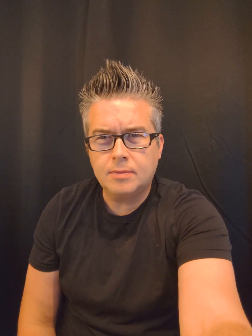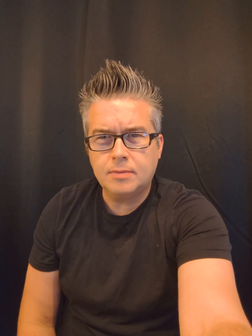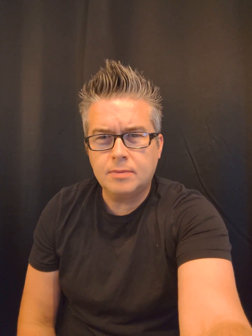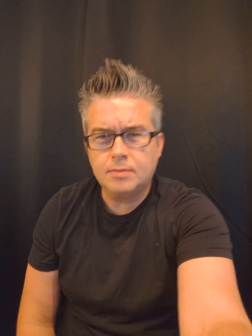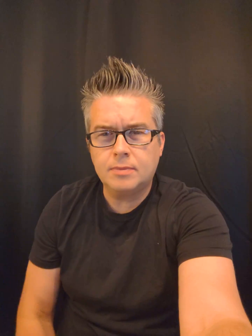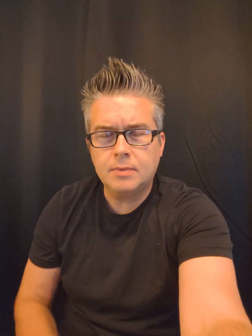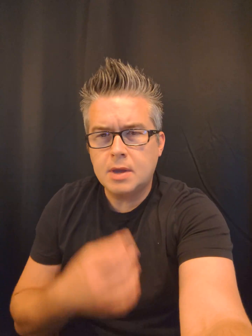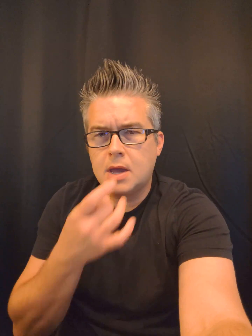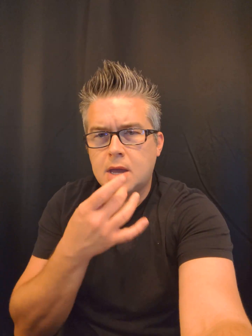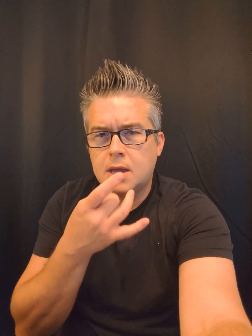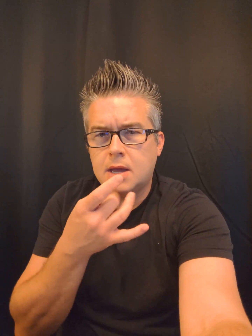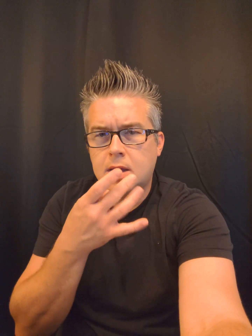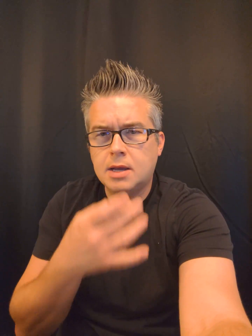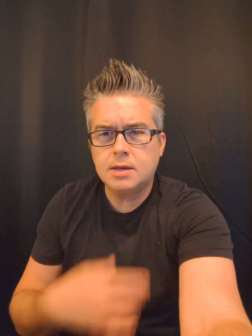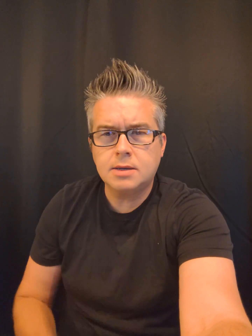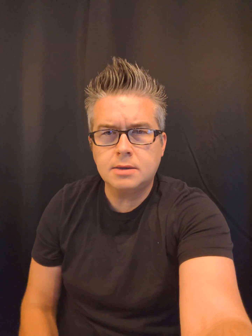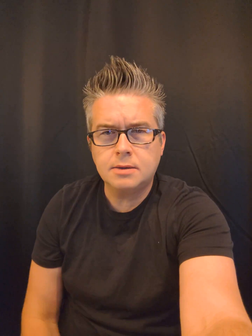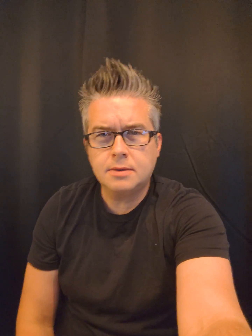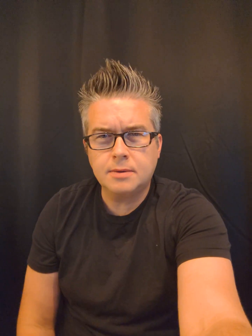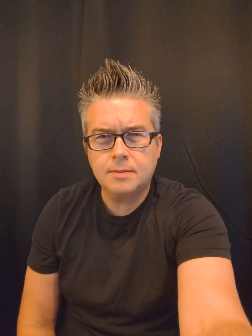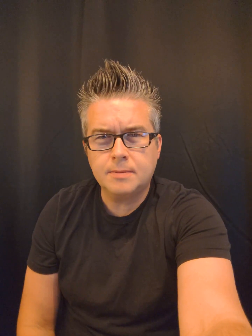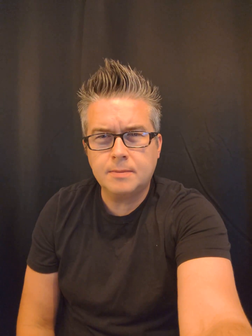light bulb